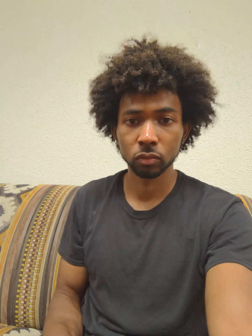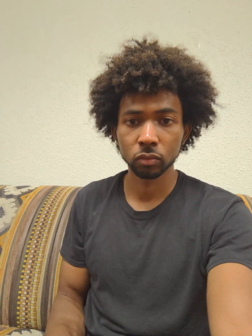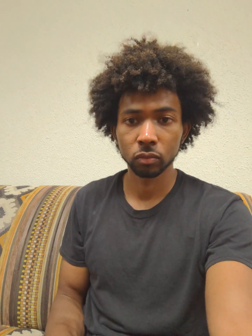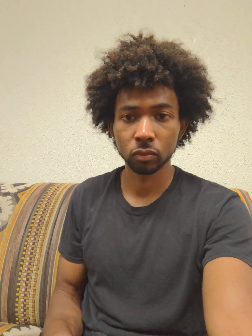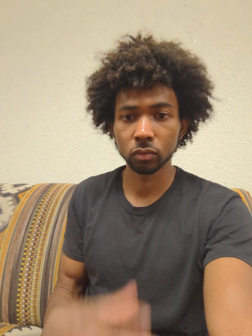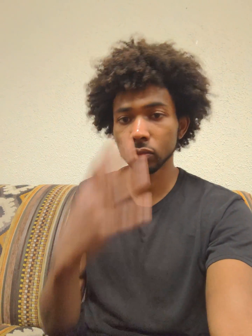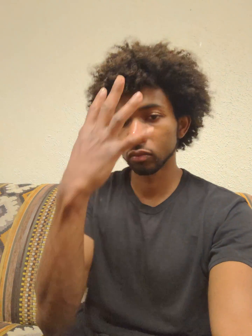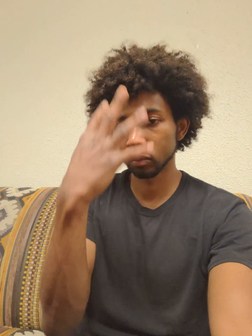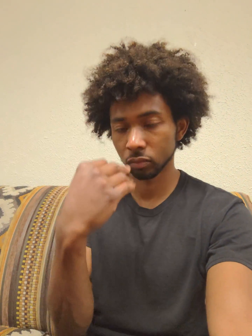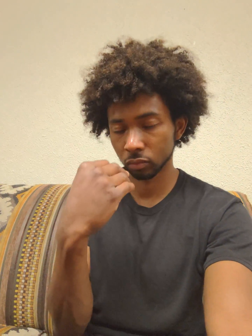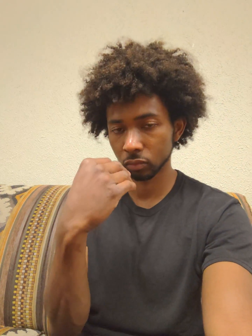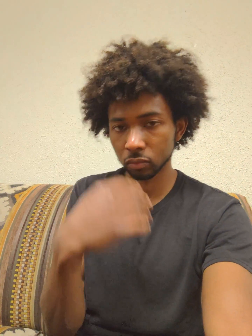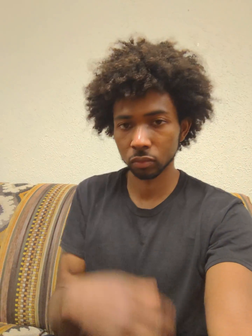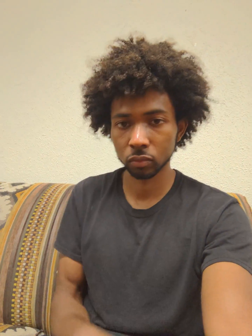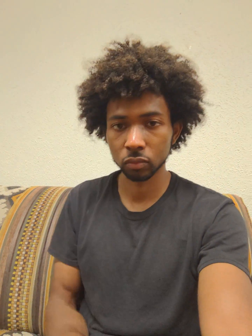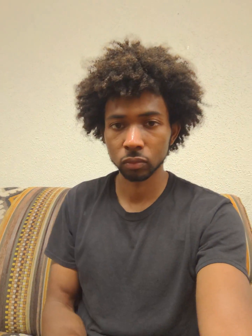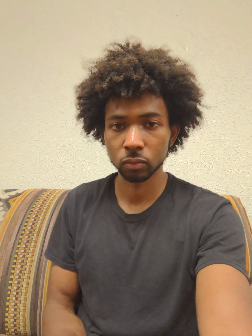asleep